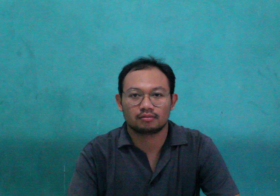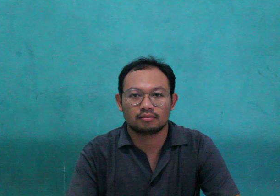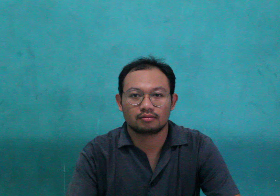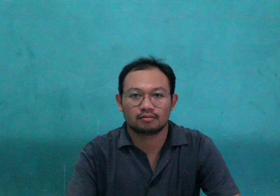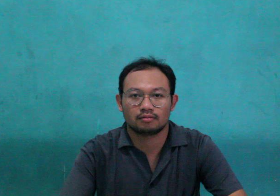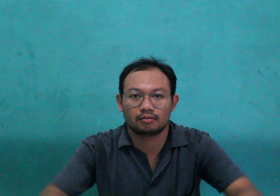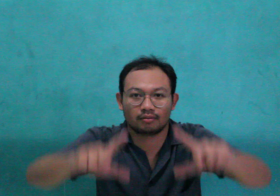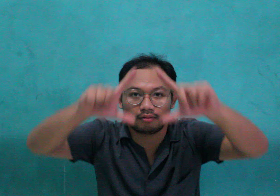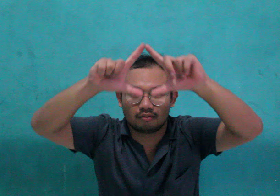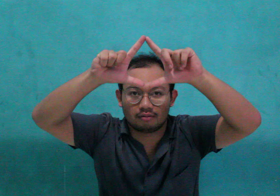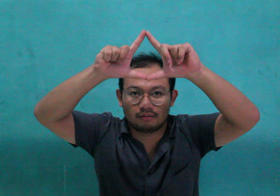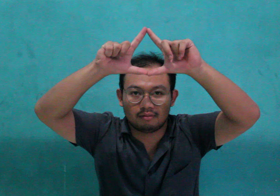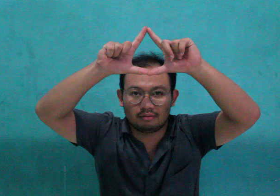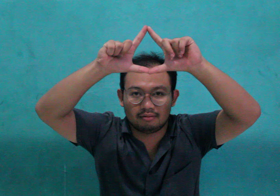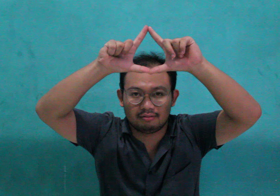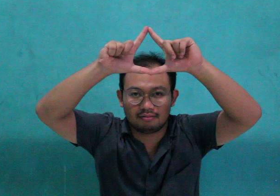A